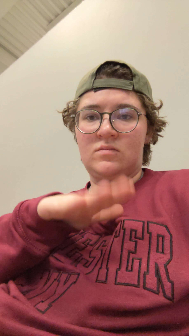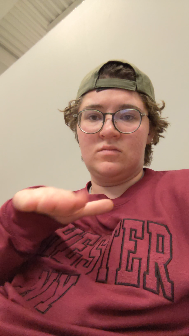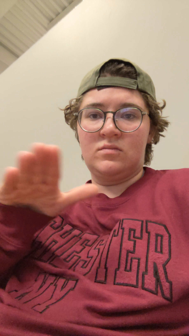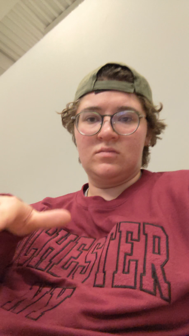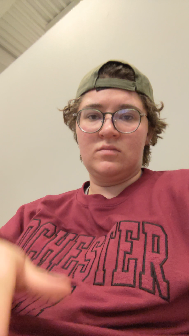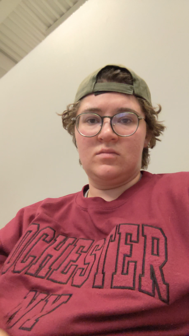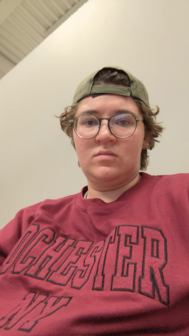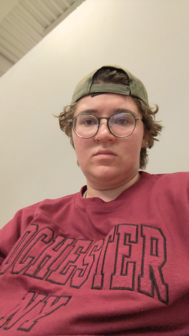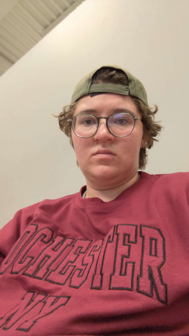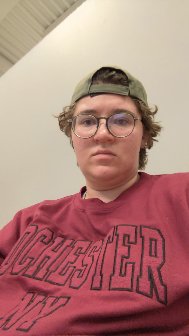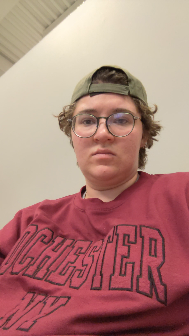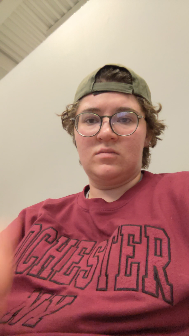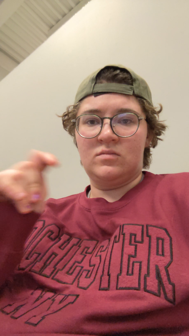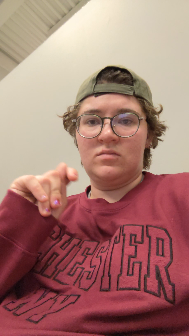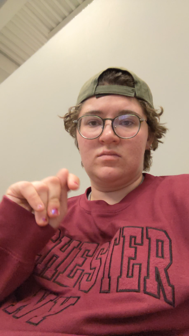bathroom